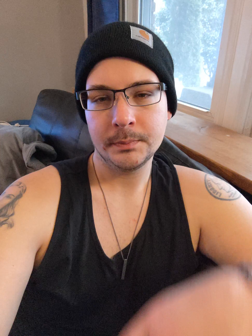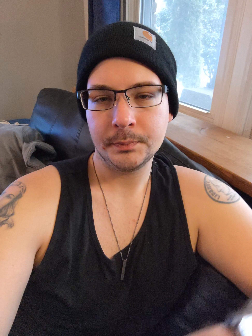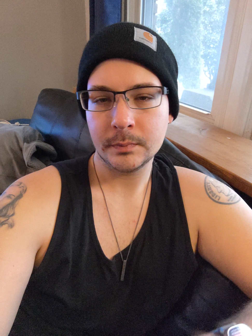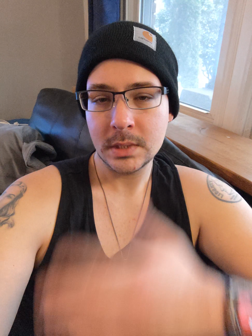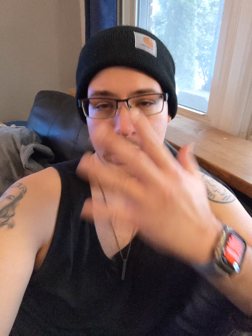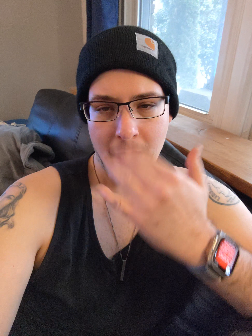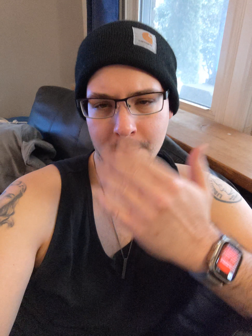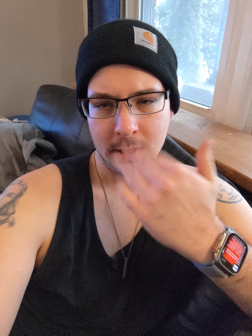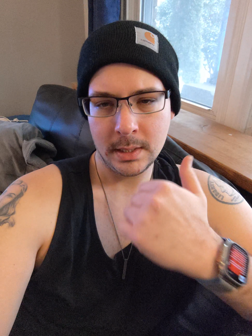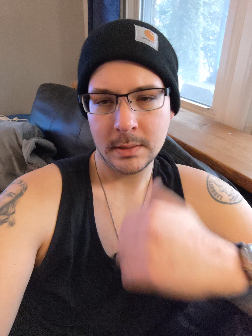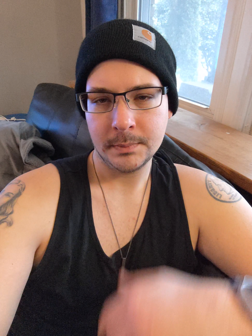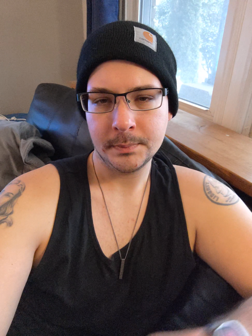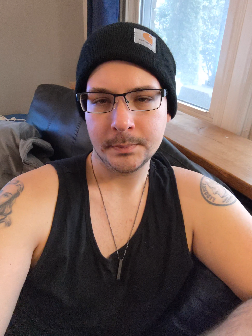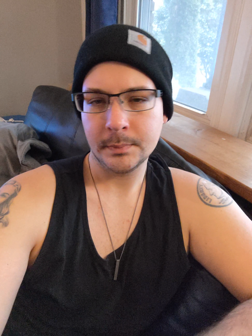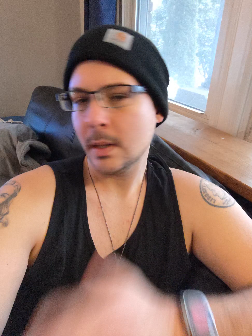sleepy